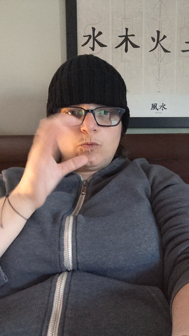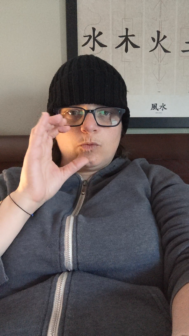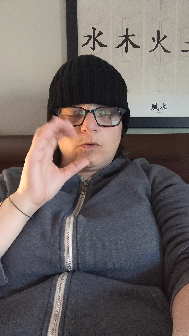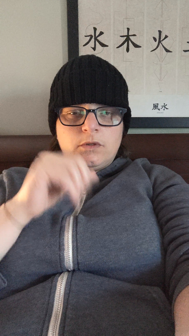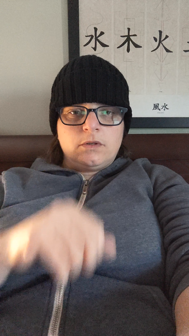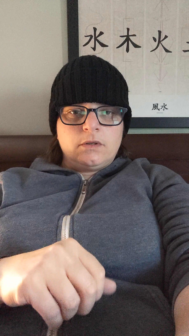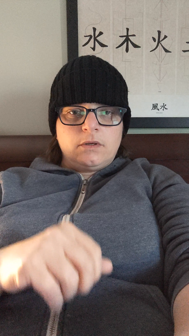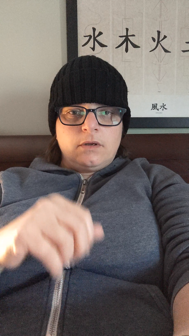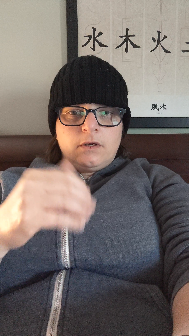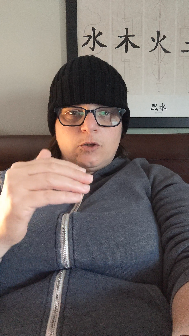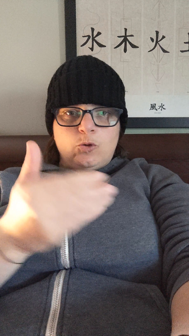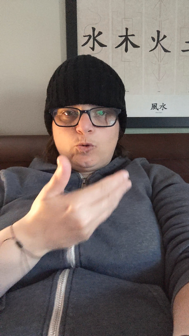new